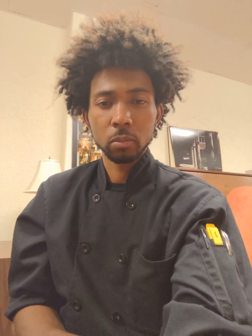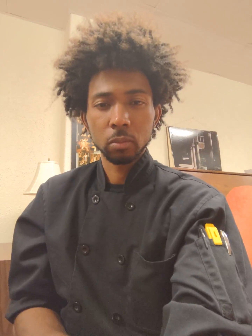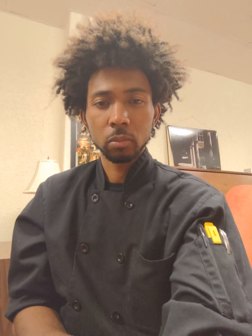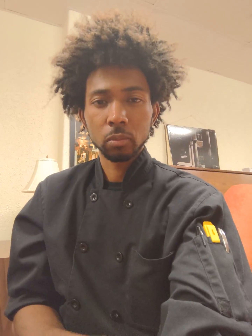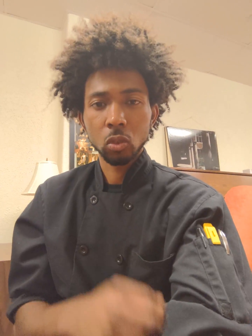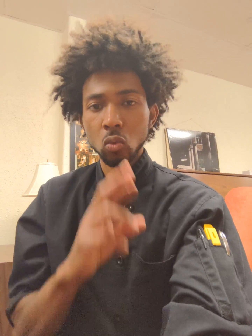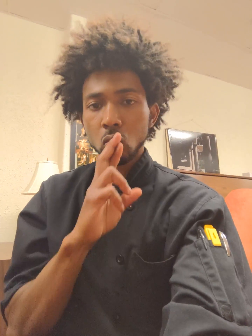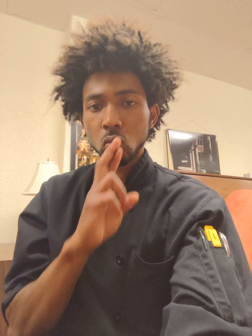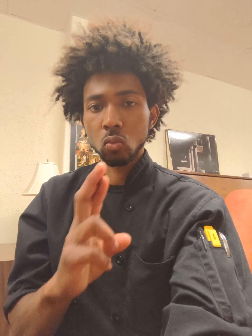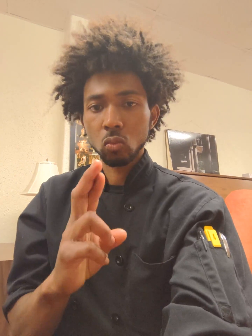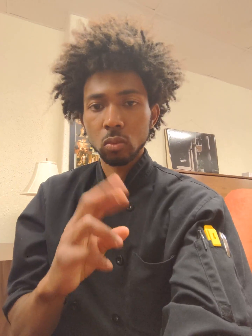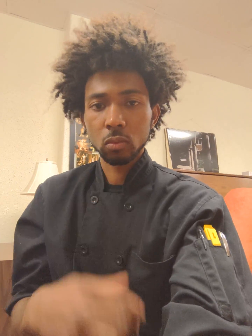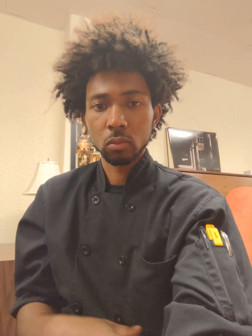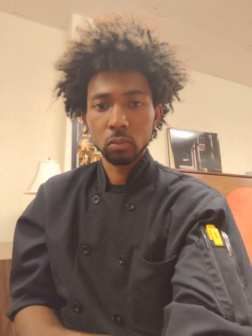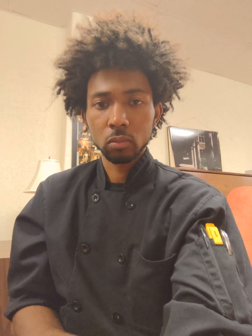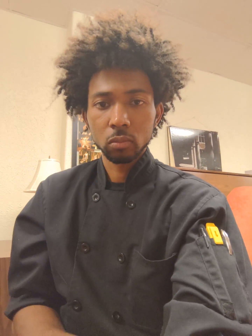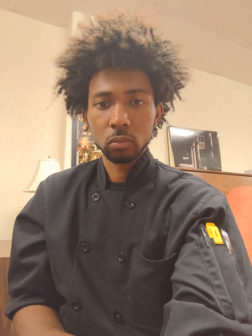are